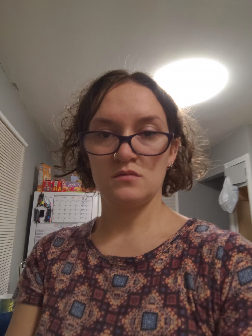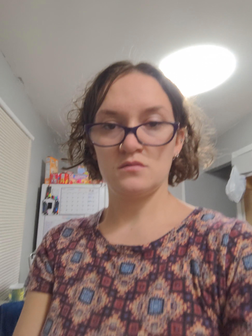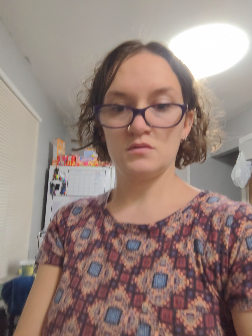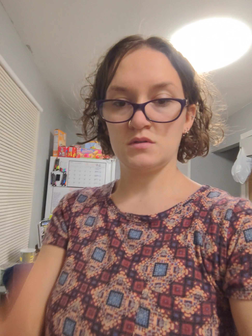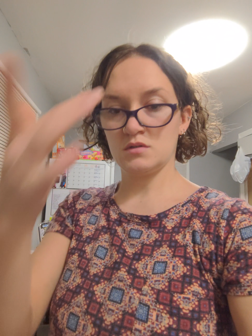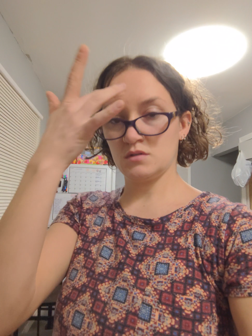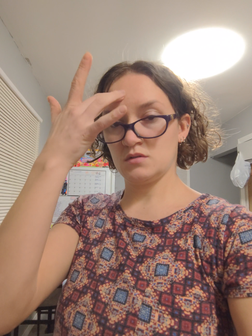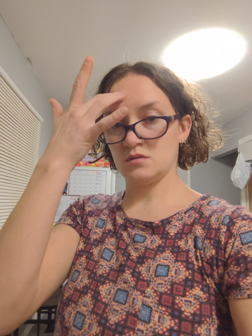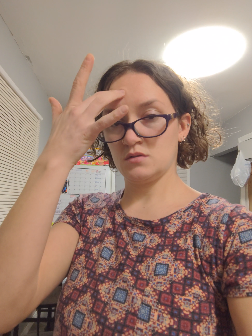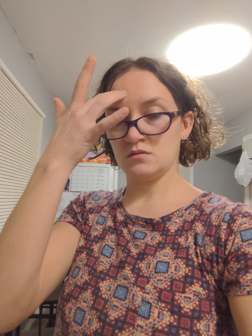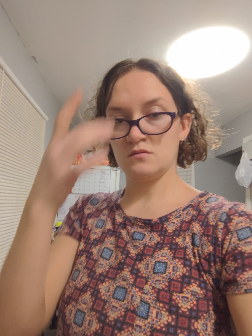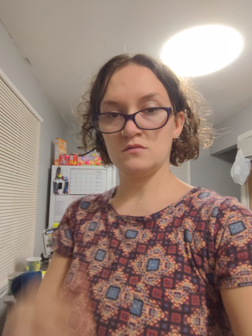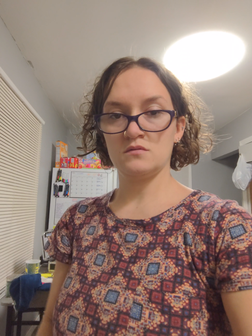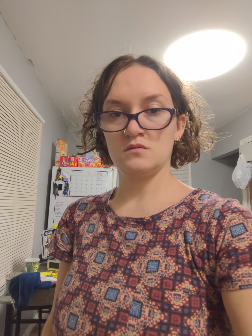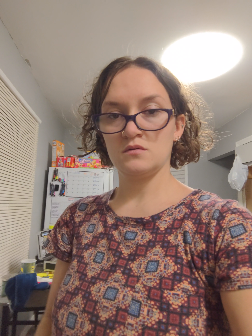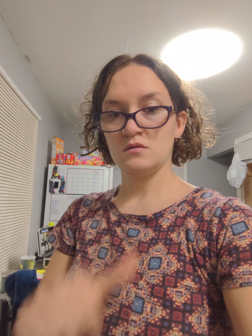sick